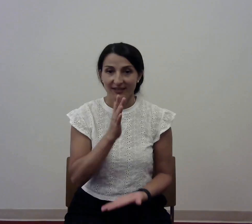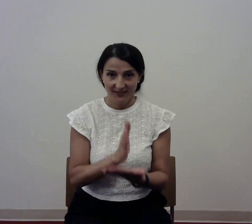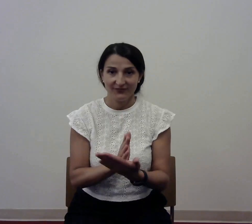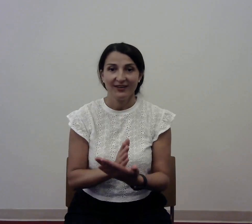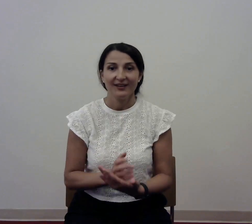var